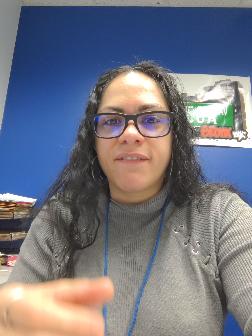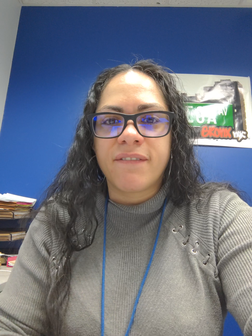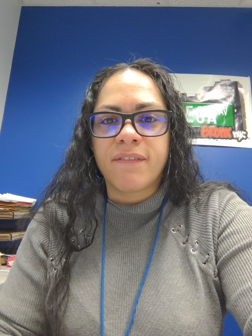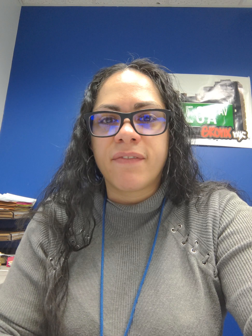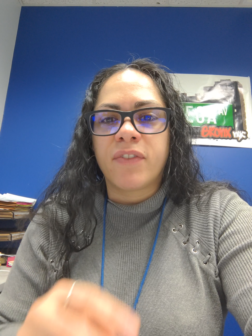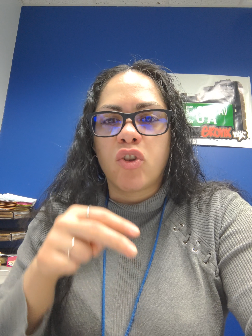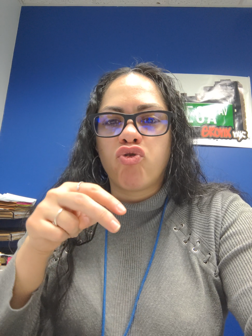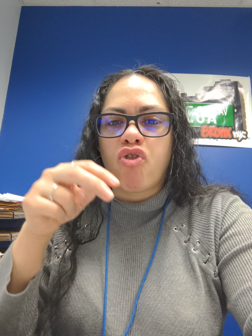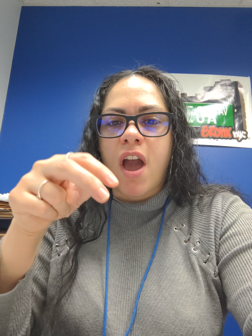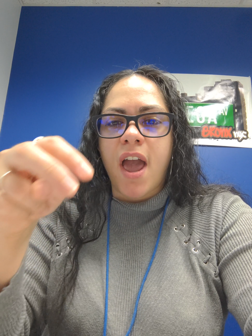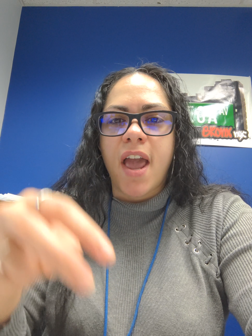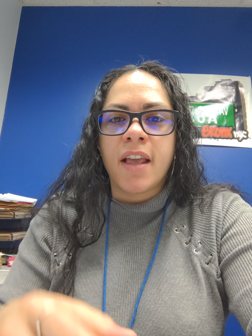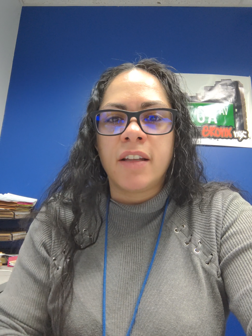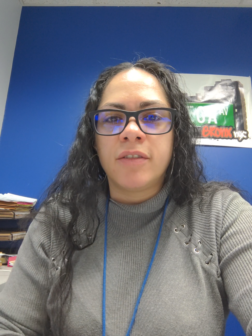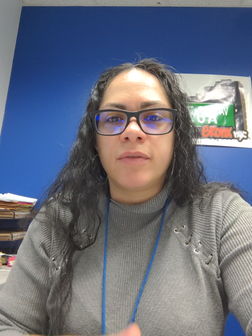ride